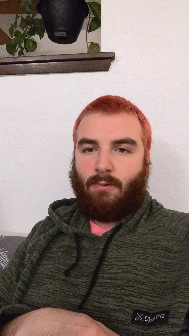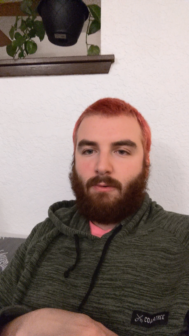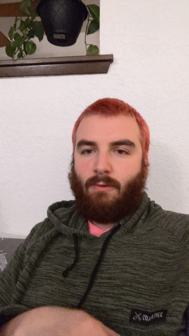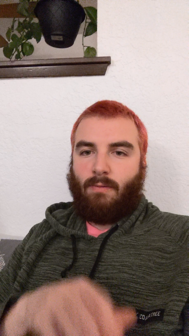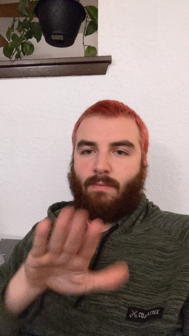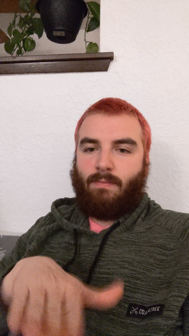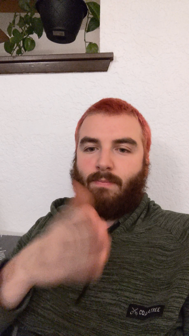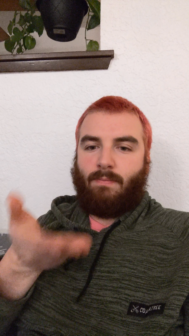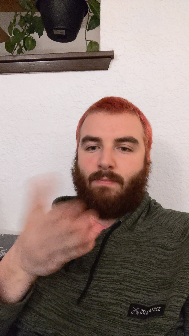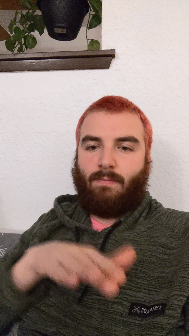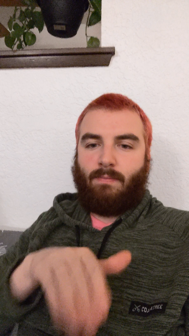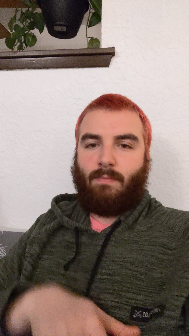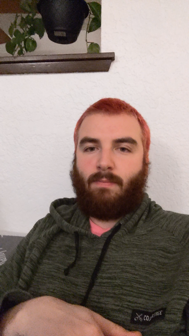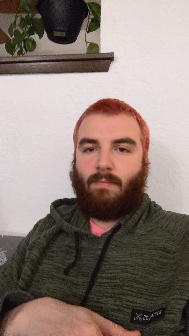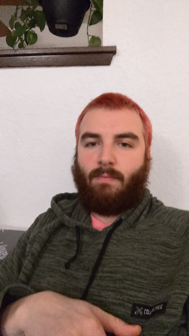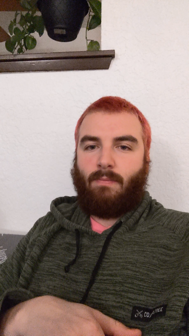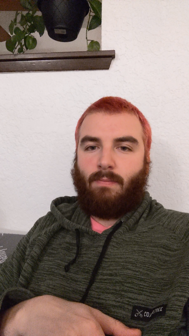kitchen